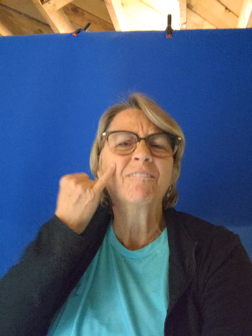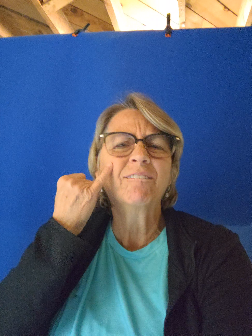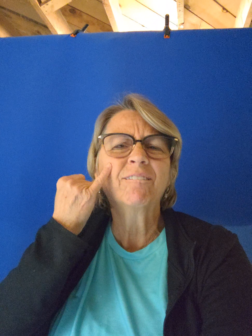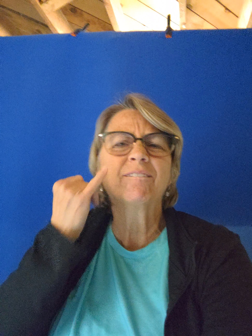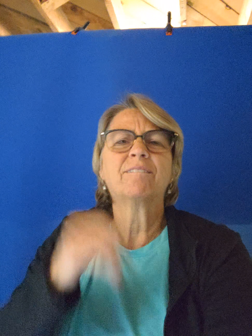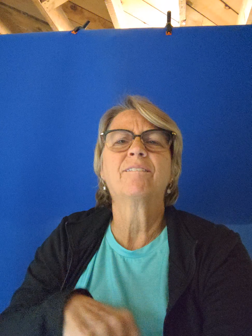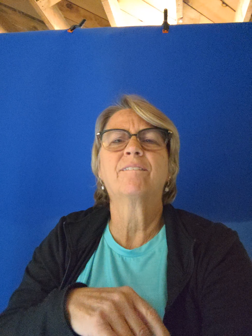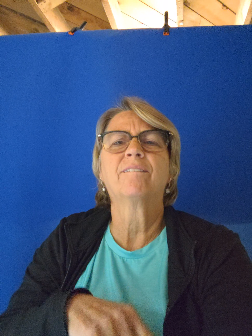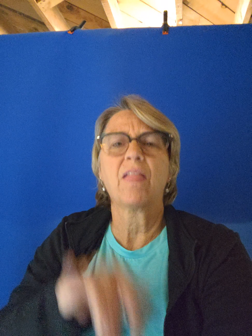if